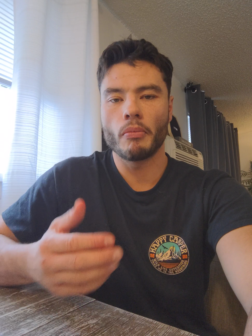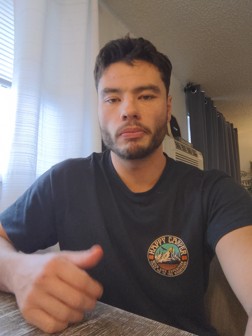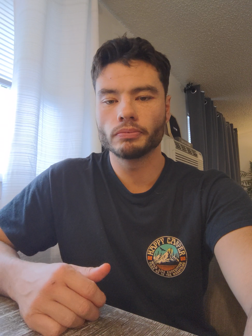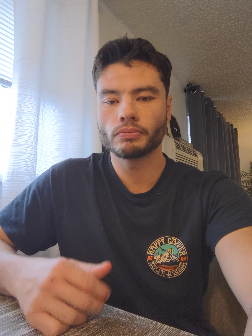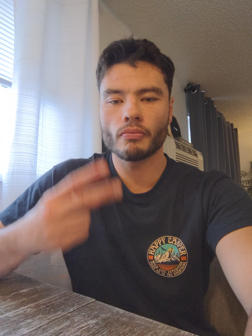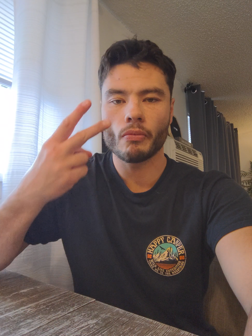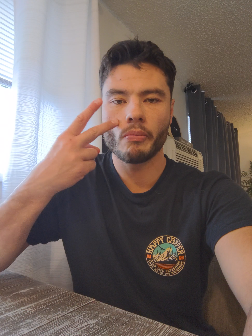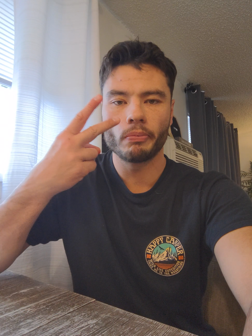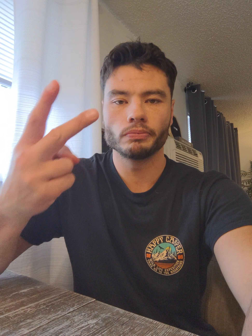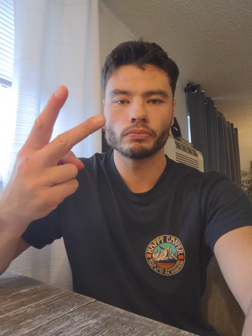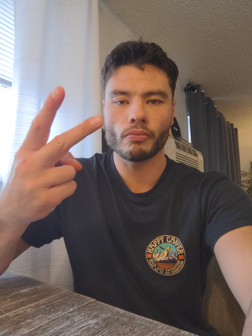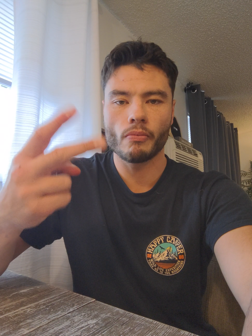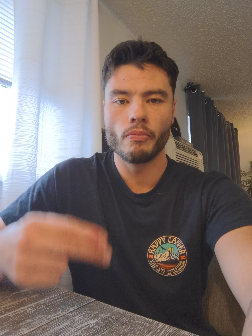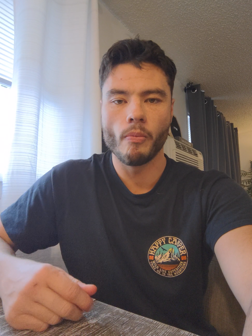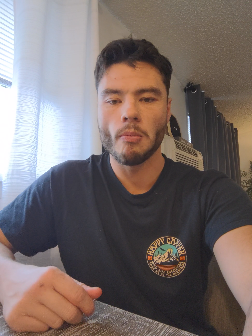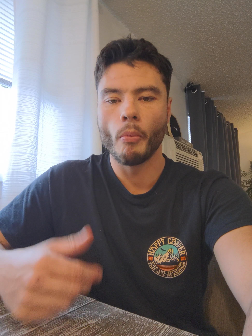see